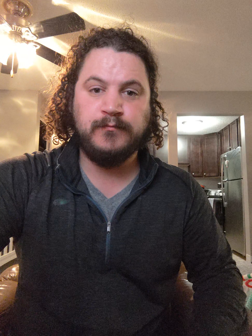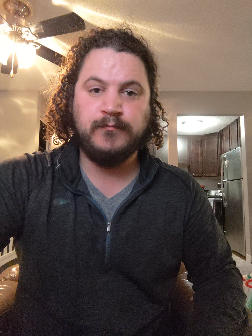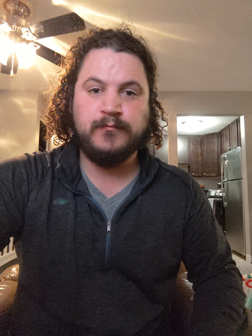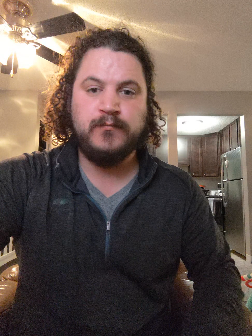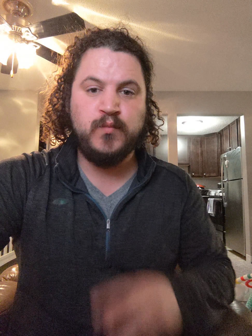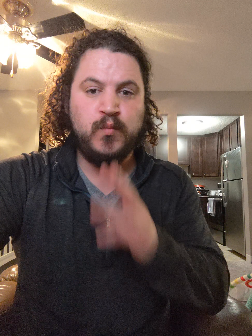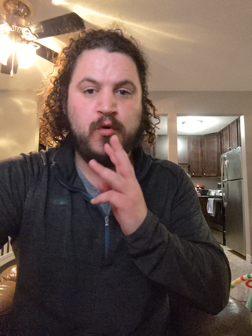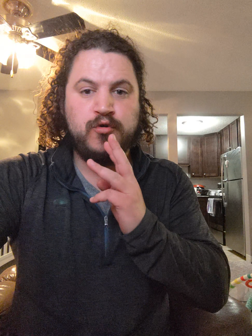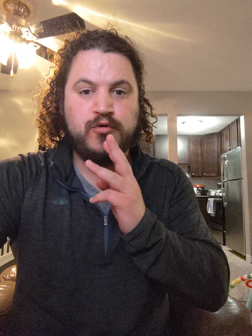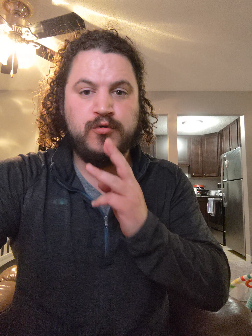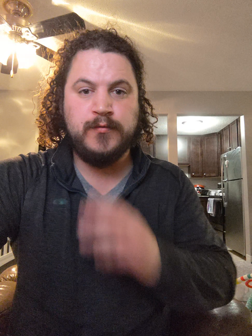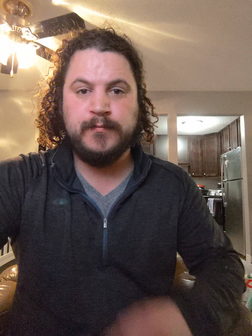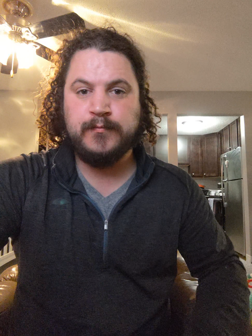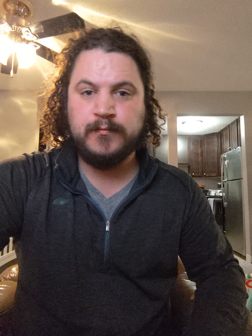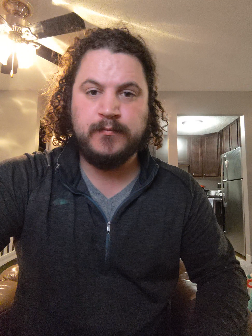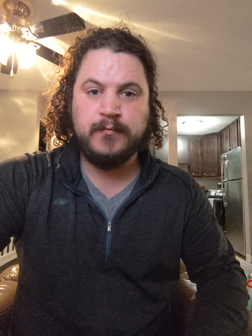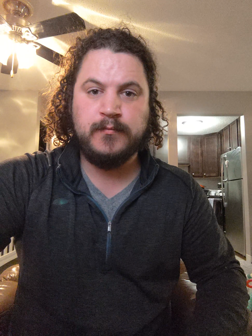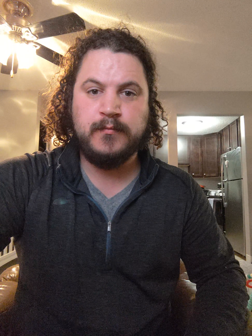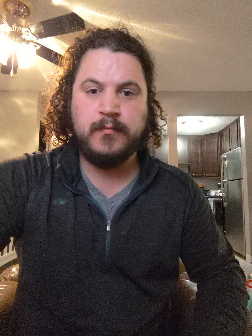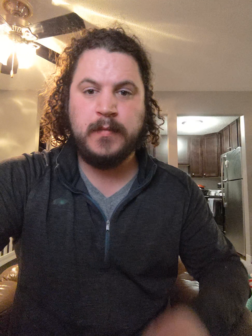water